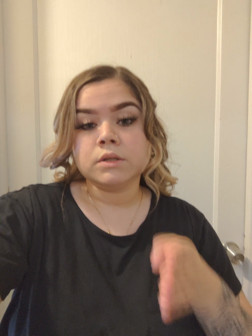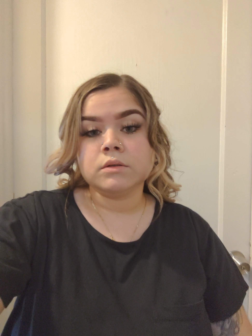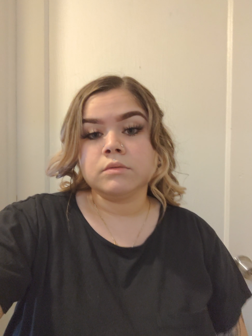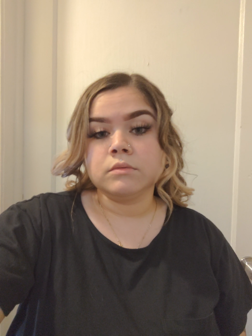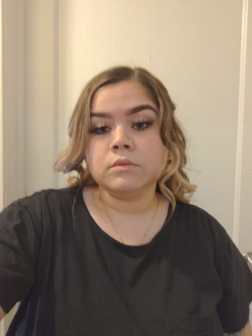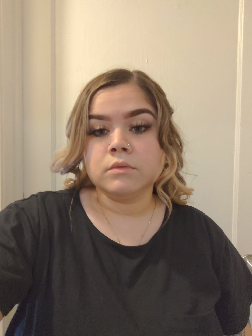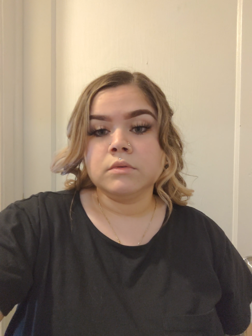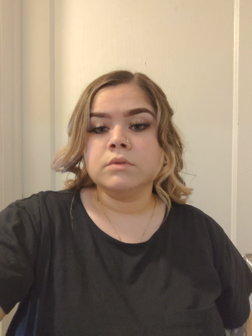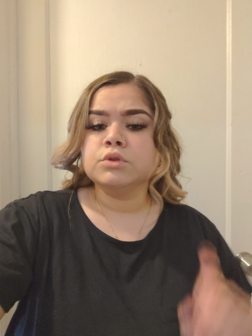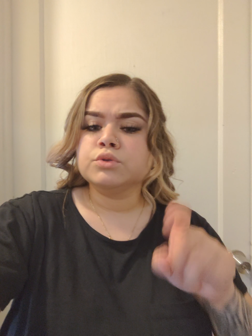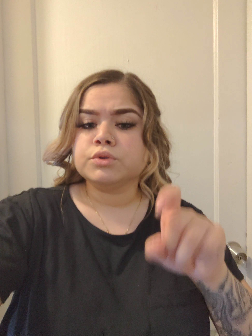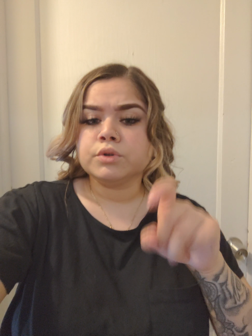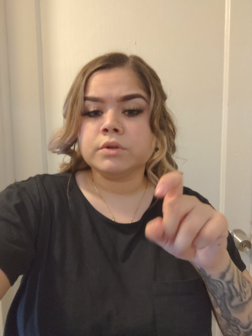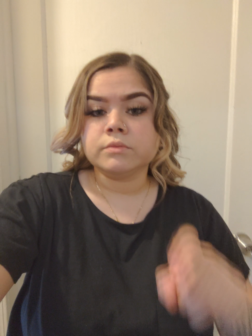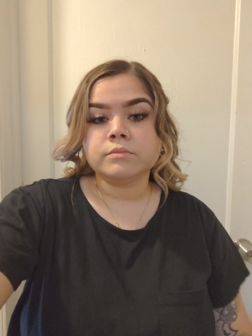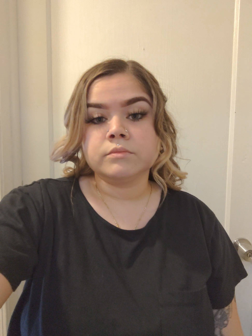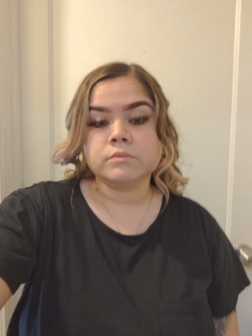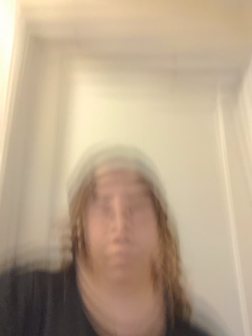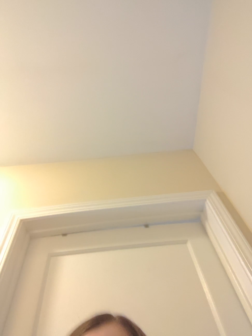should